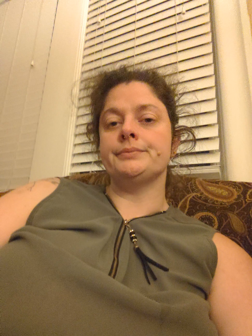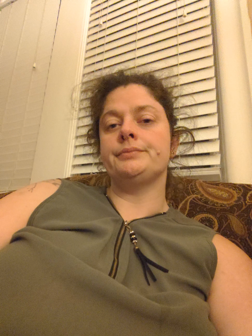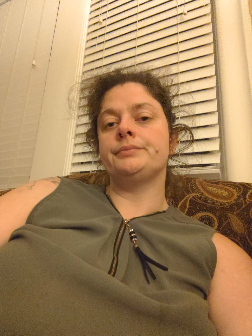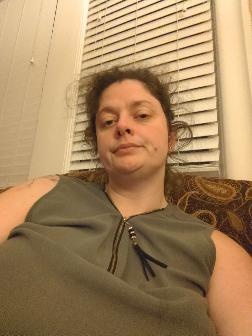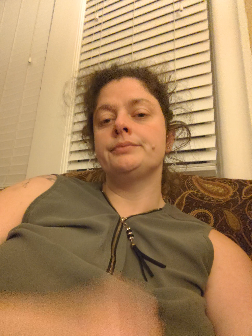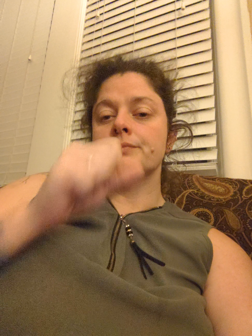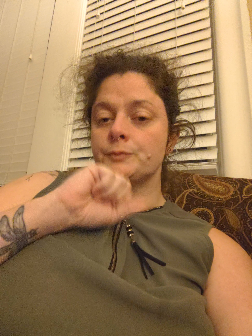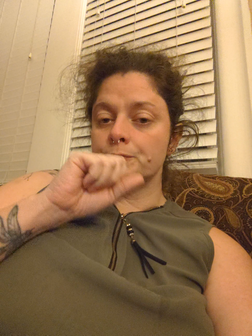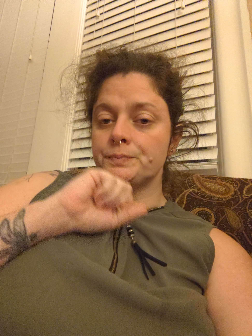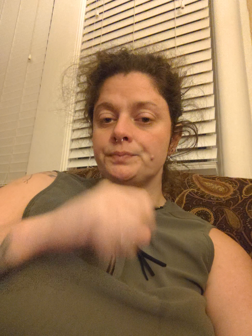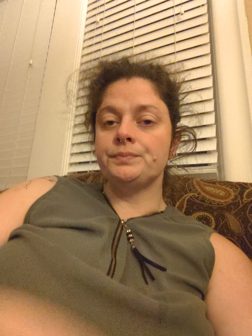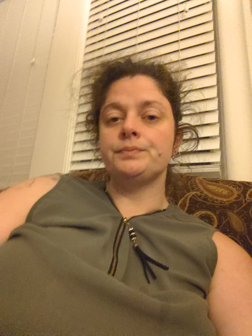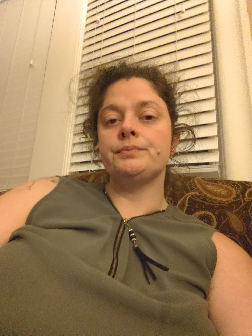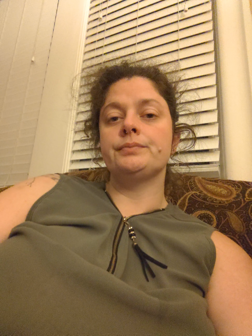ice cream